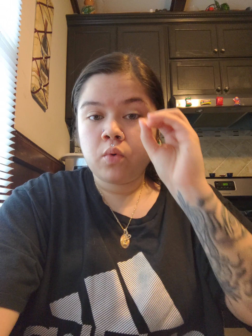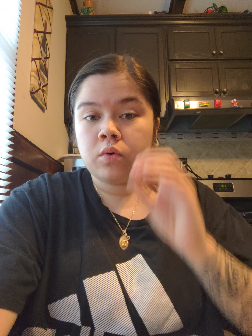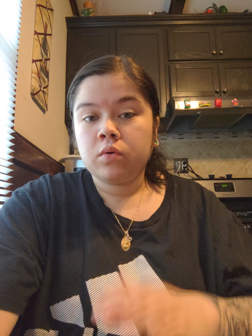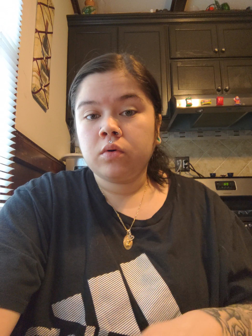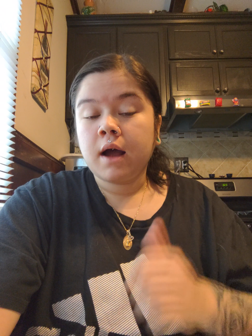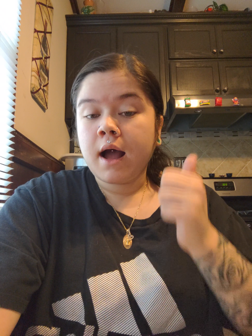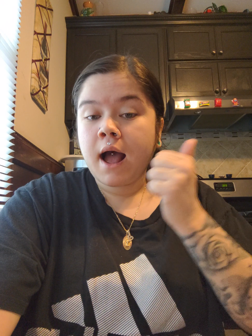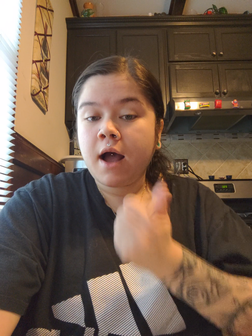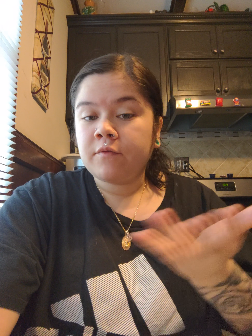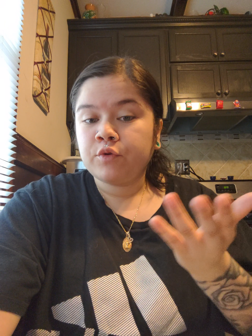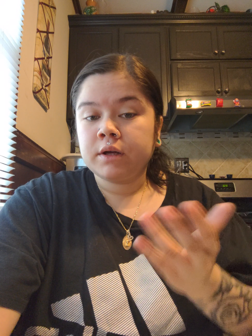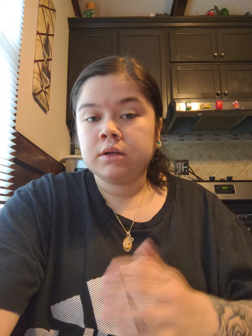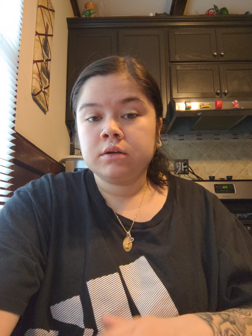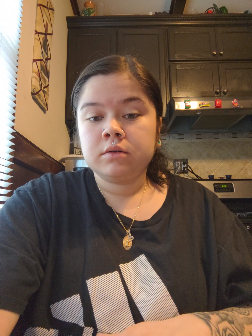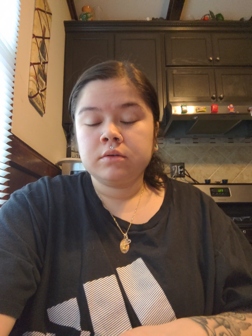every